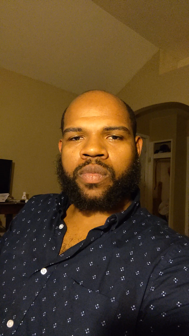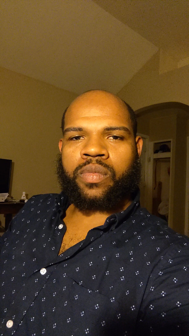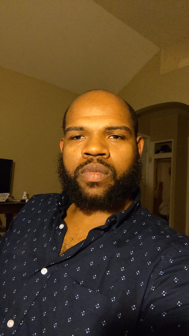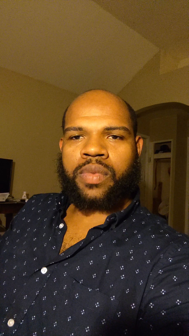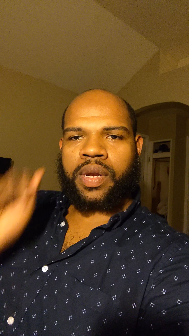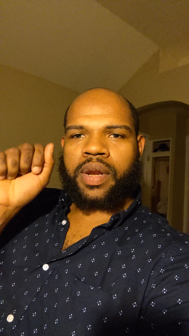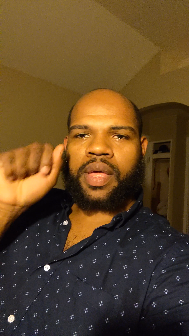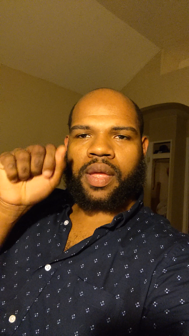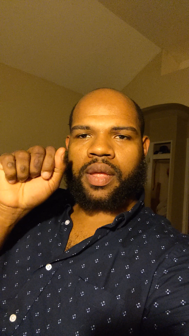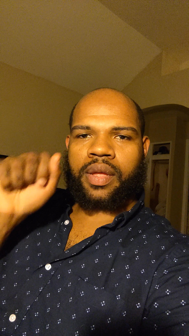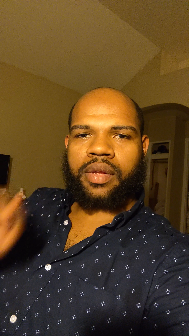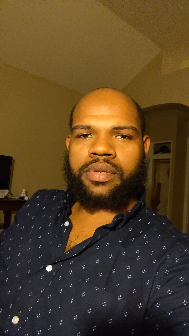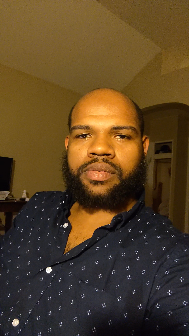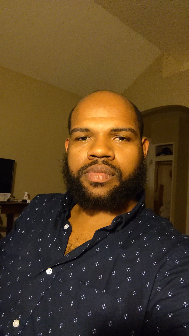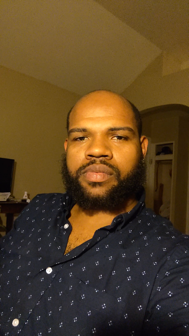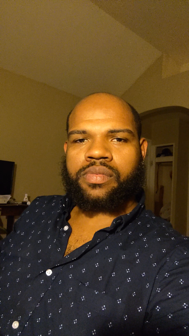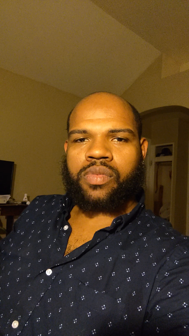knock